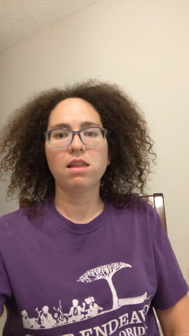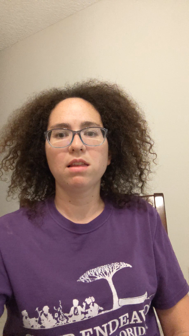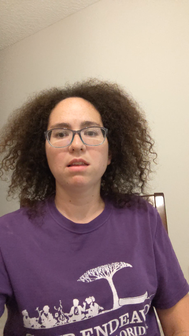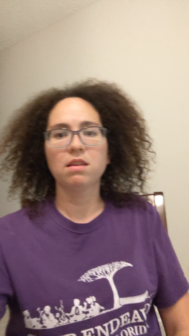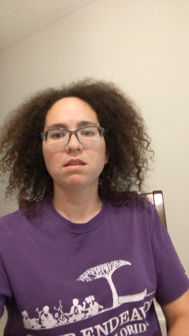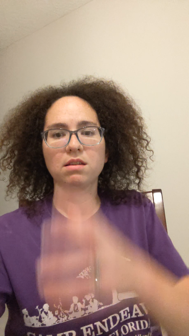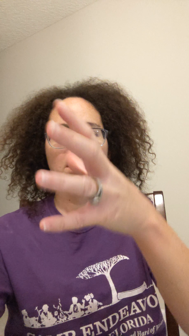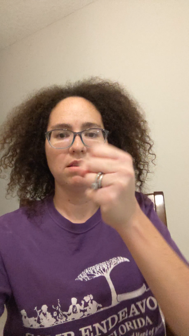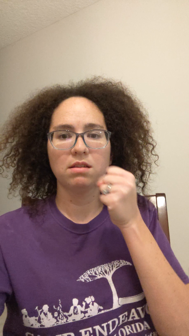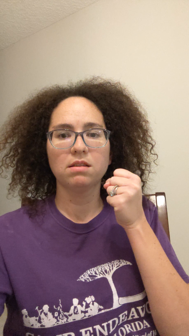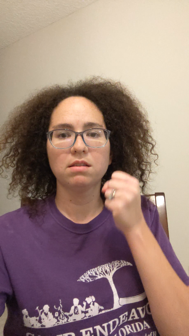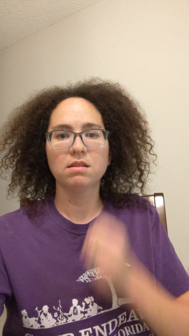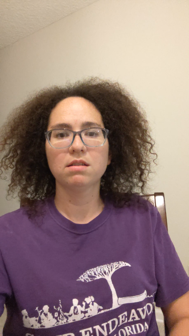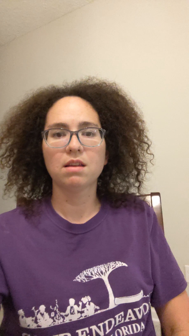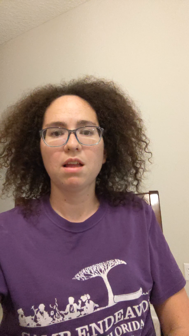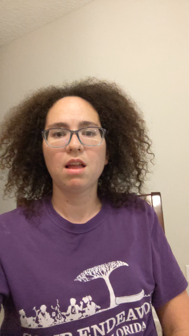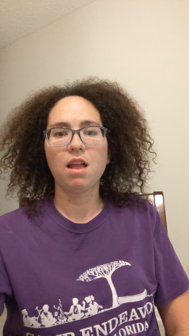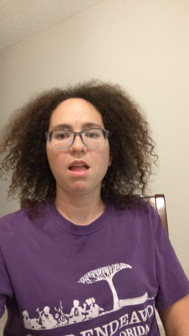get